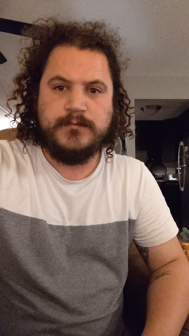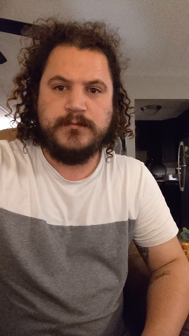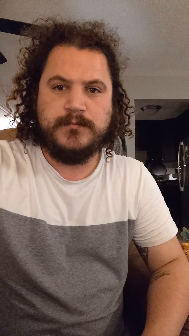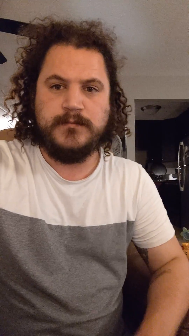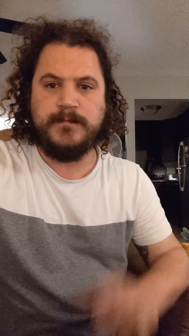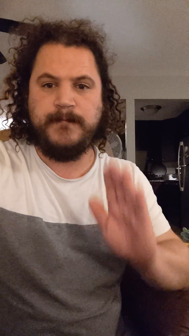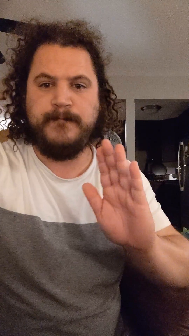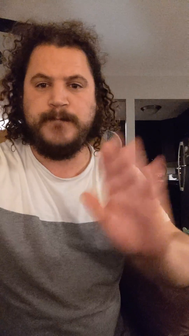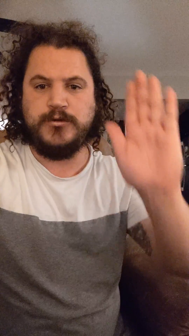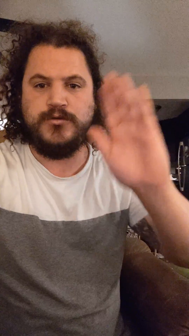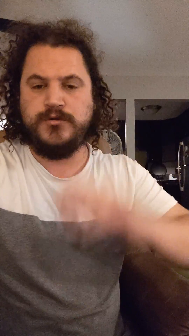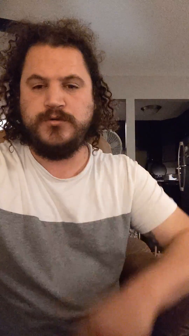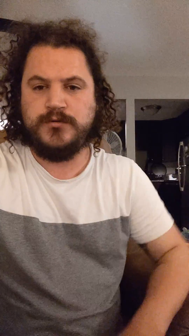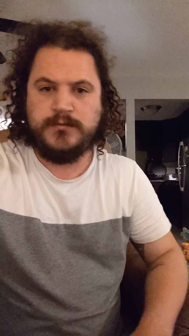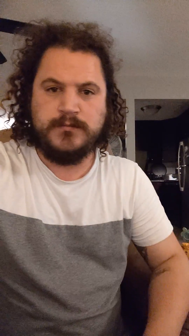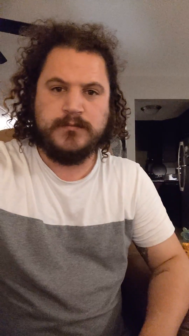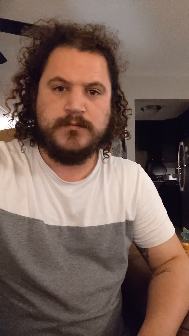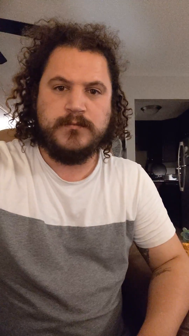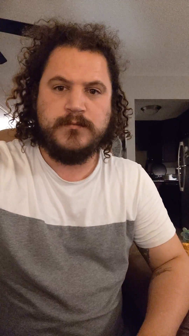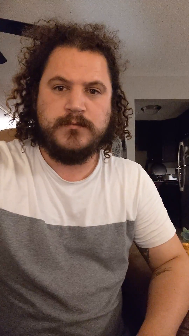push